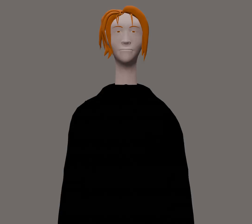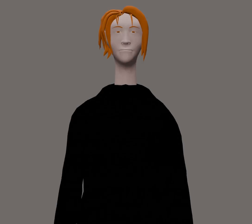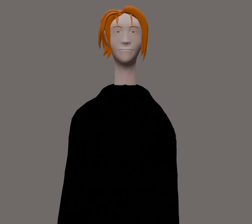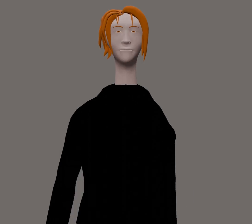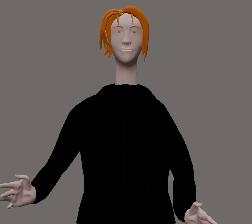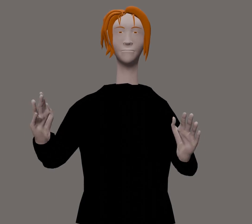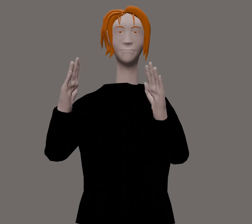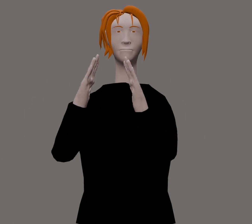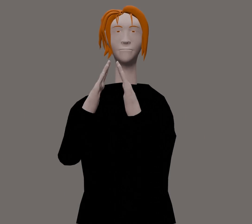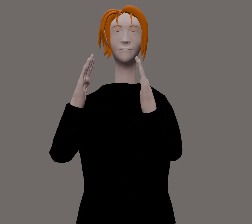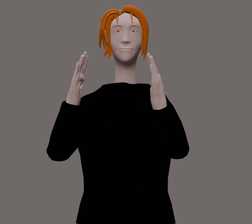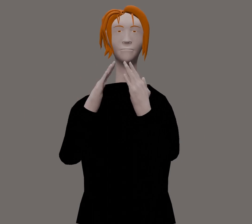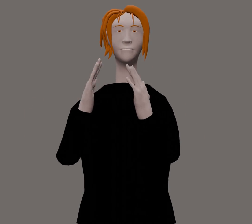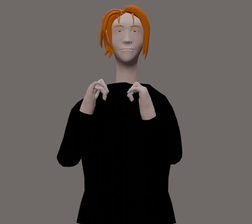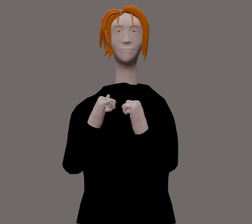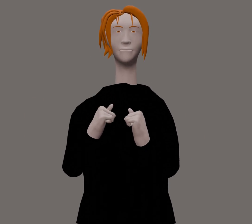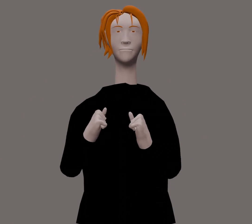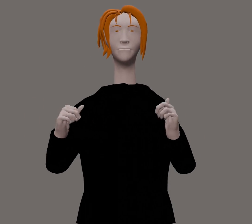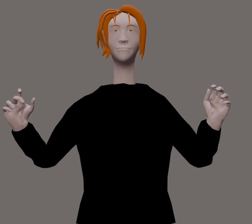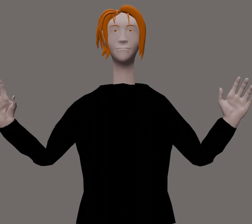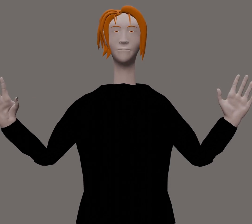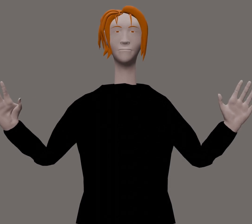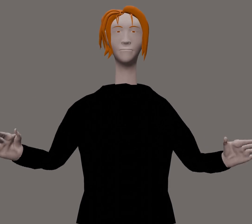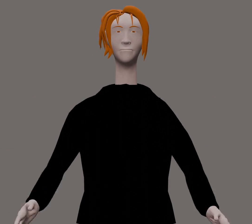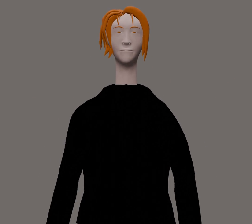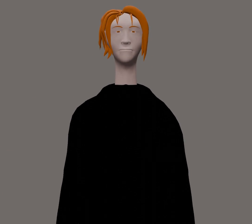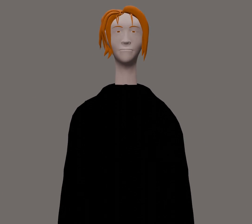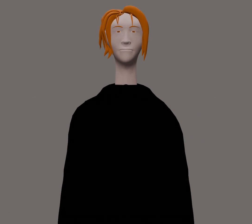Boom Town